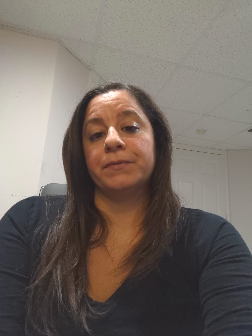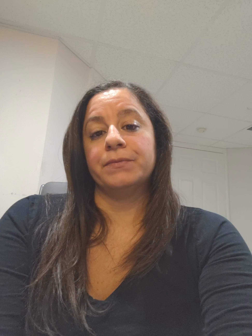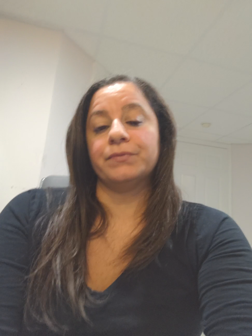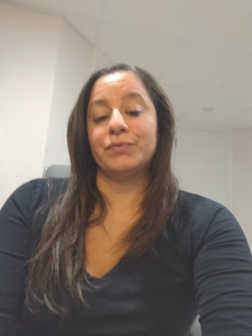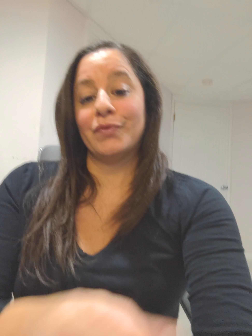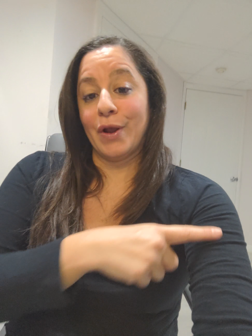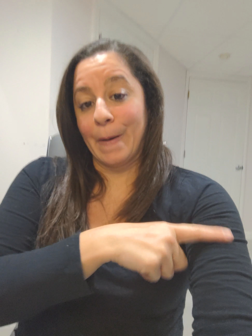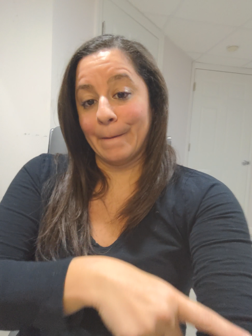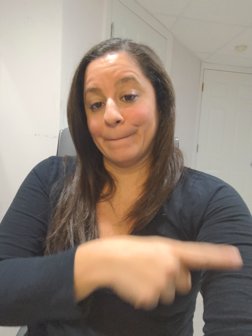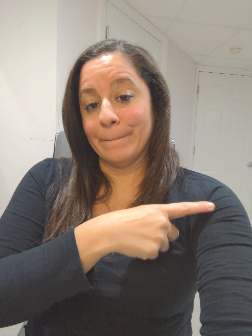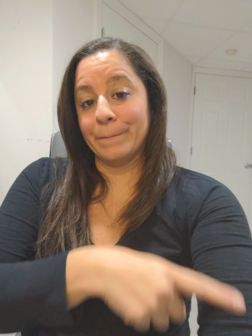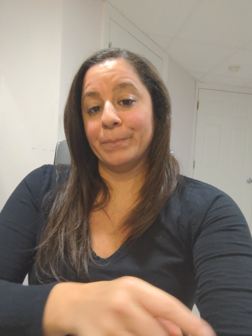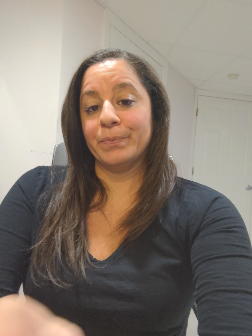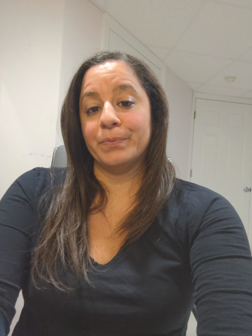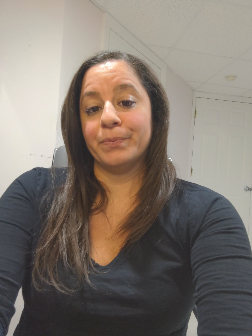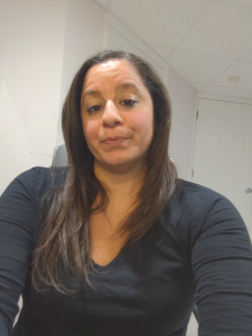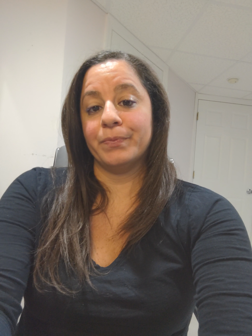arm